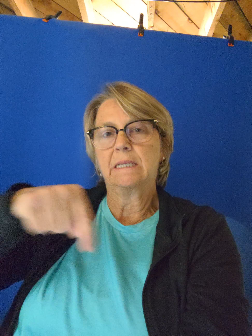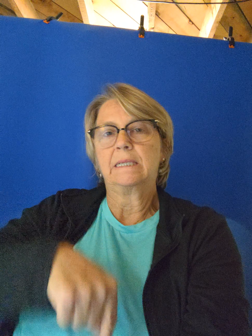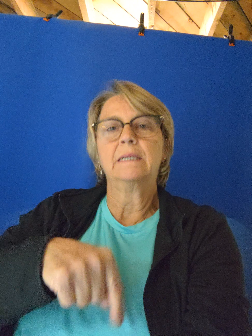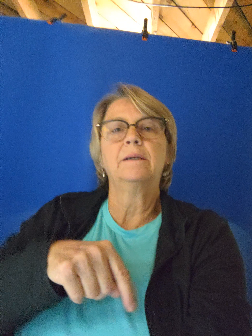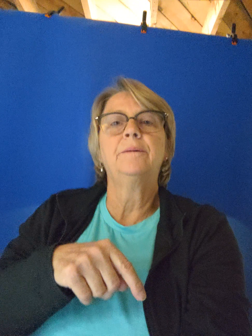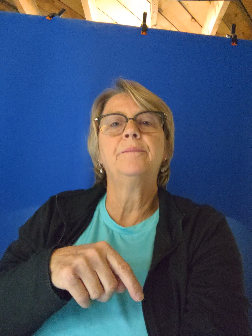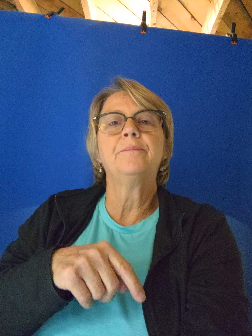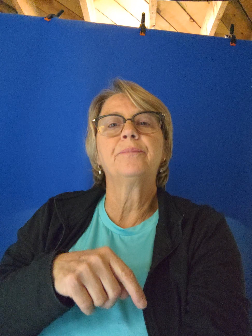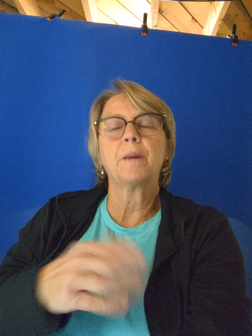feet